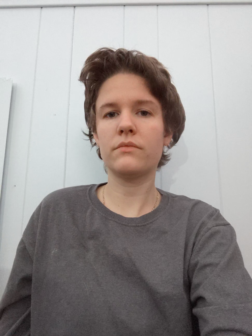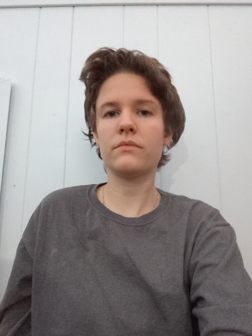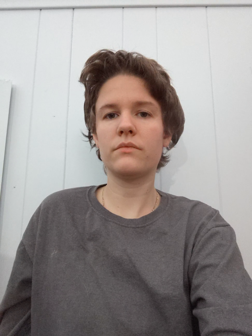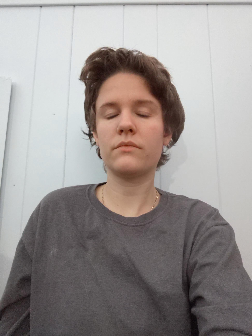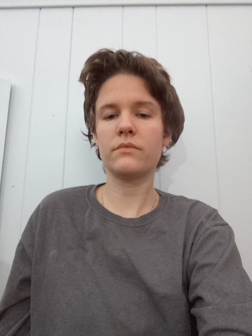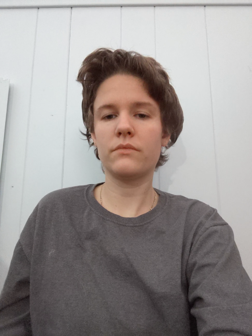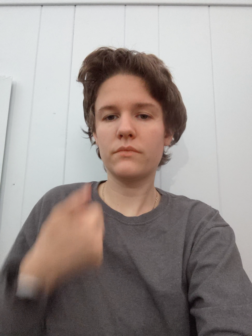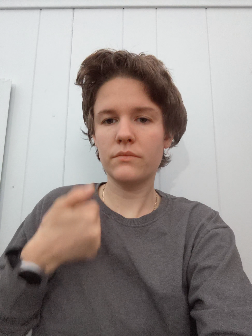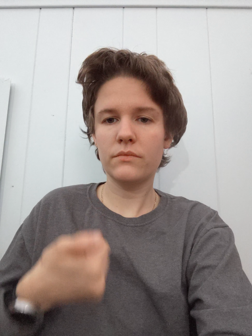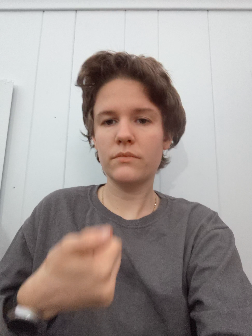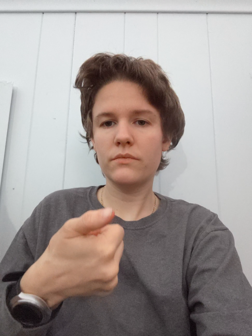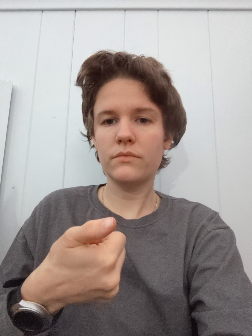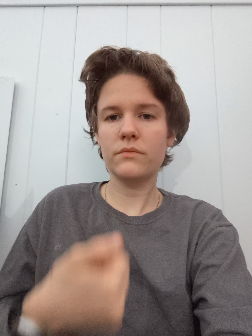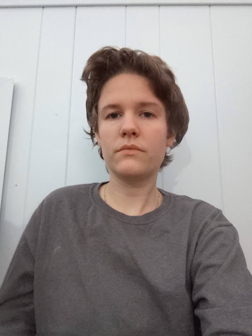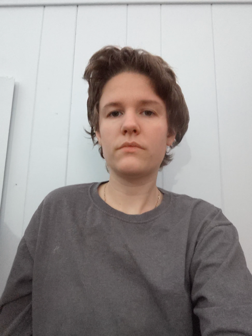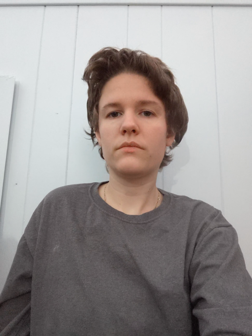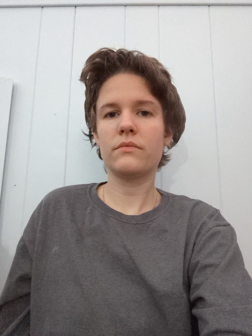hide